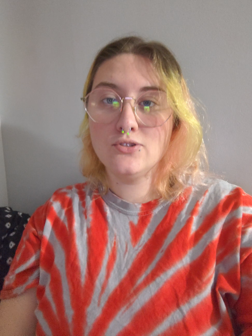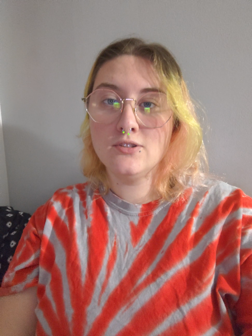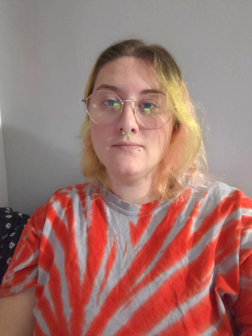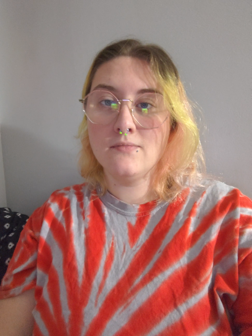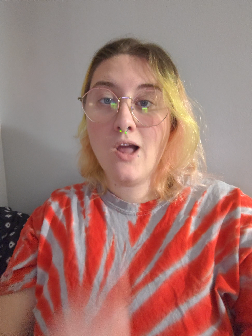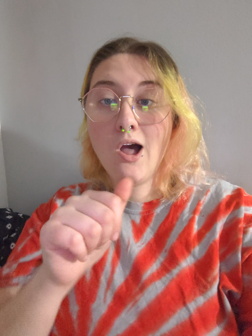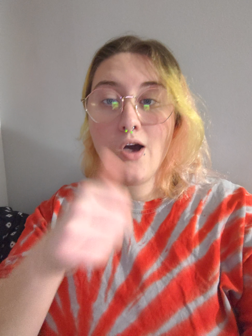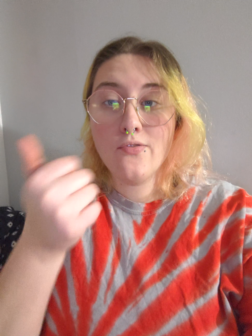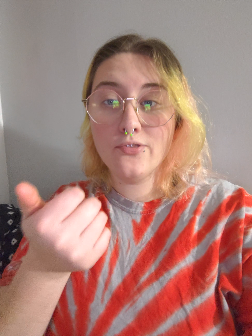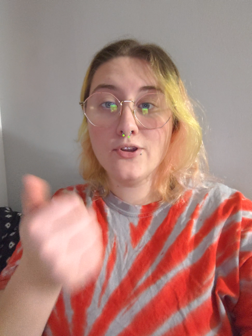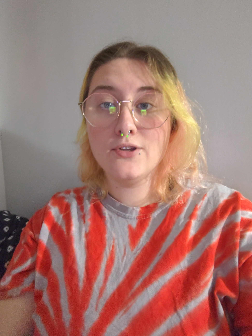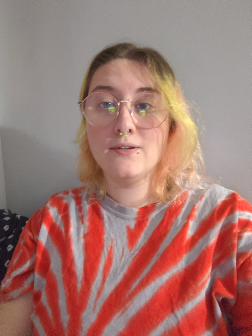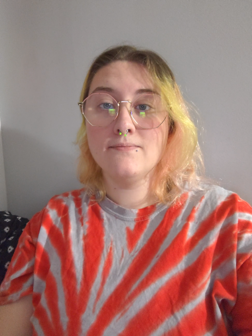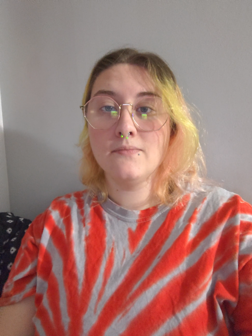another